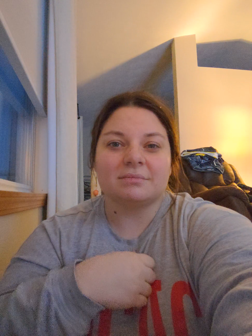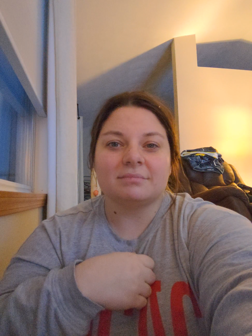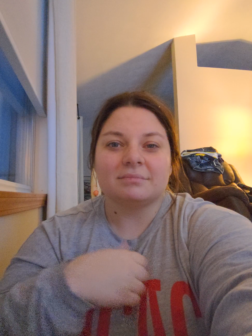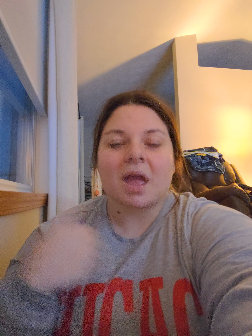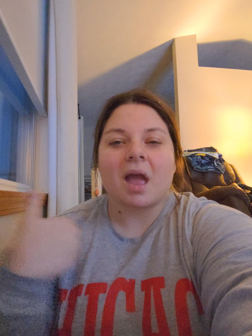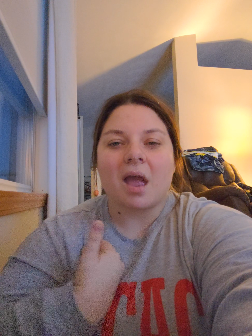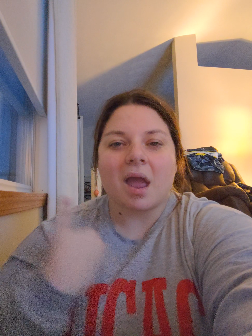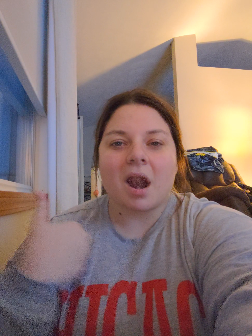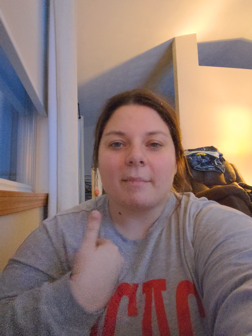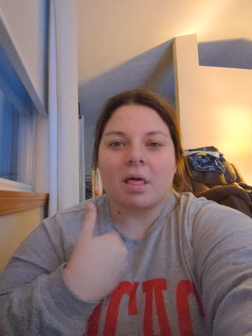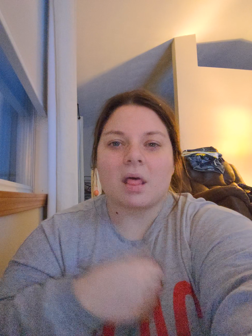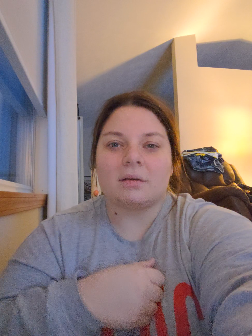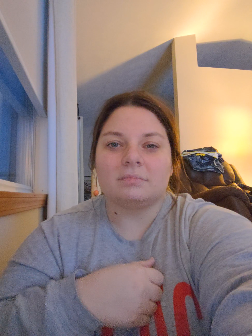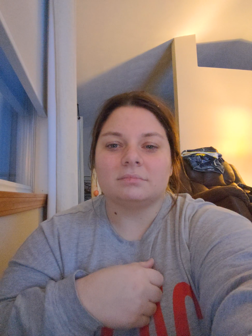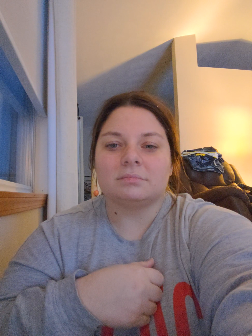animal